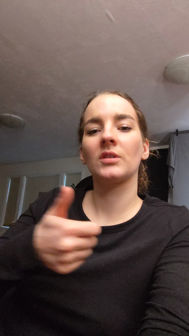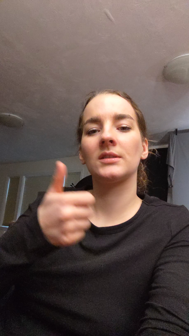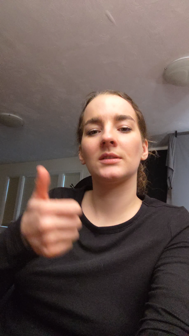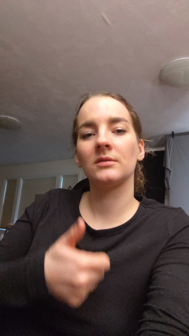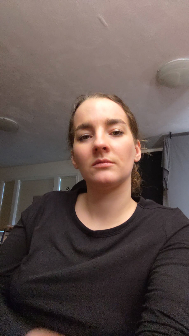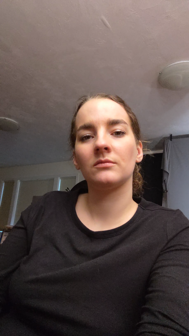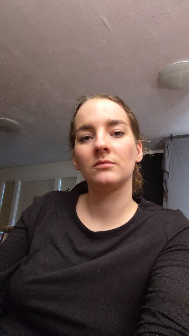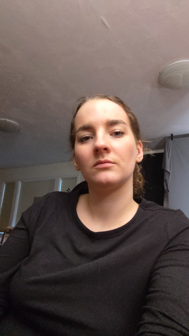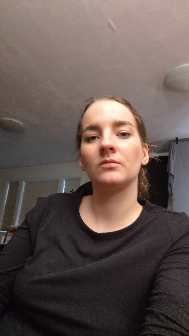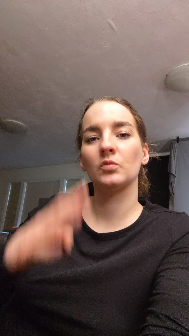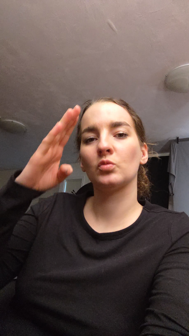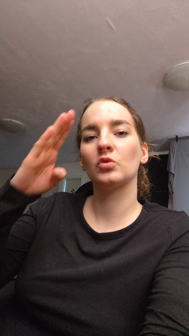roof